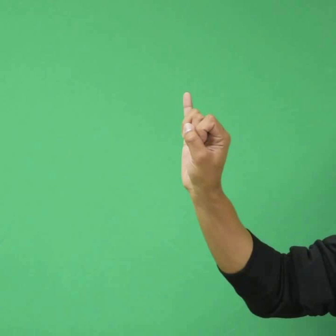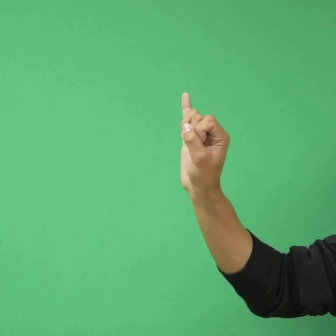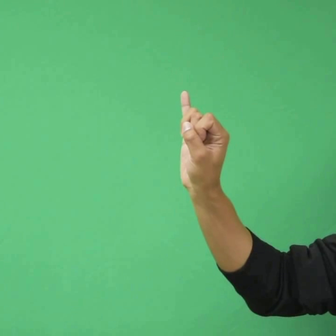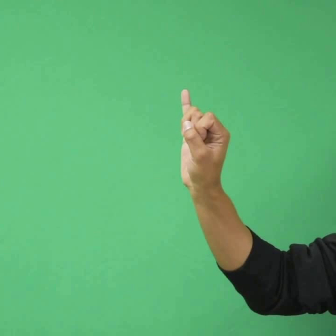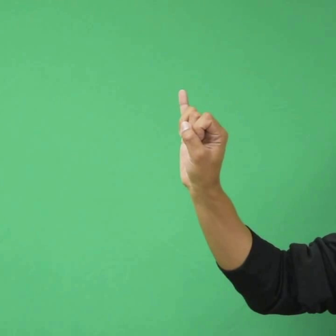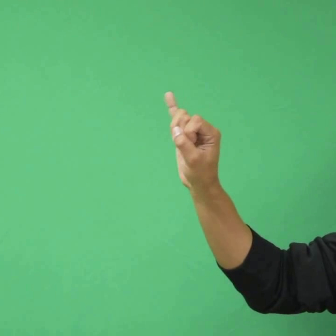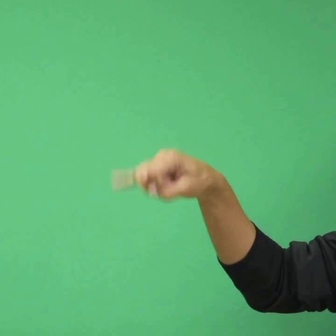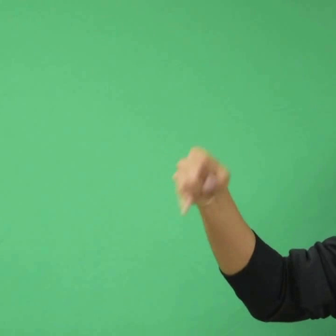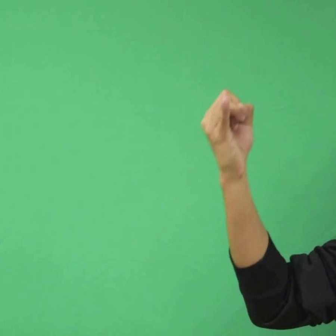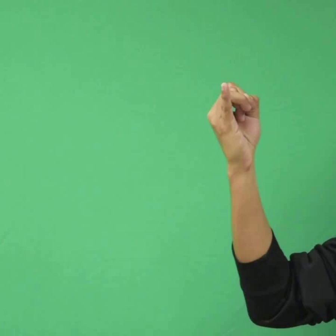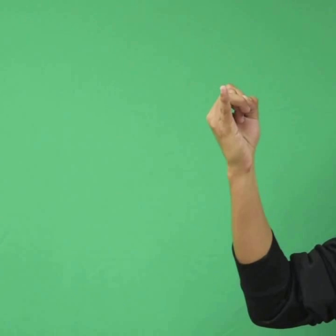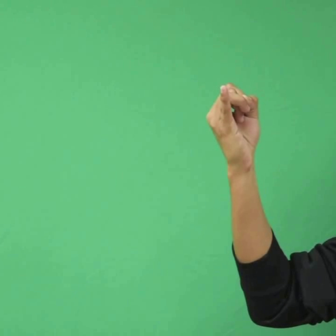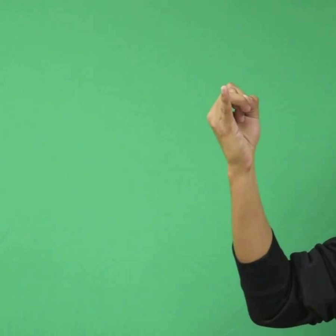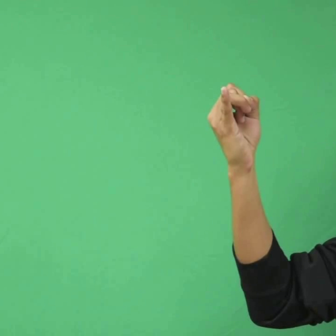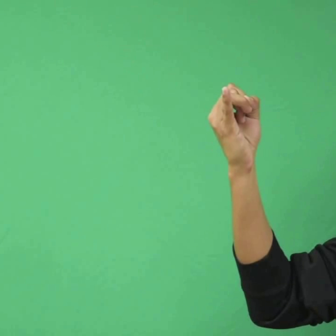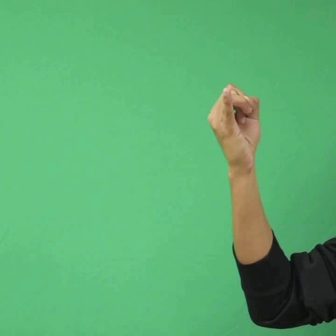J